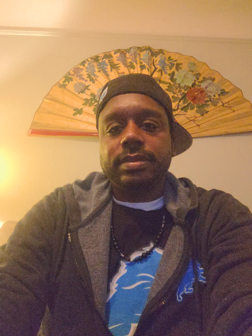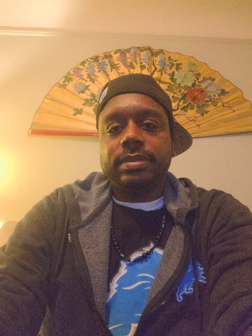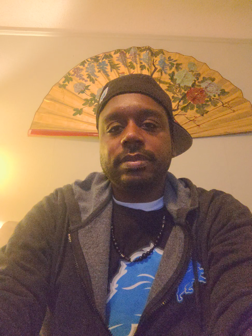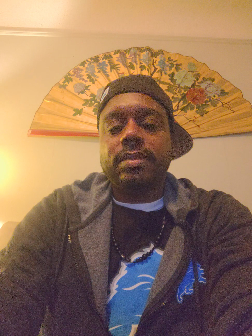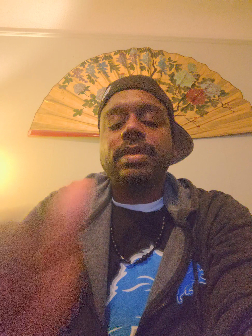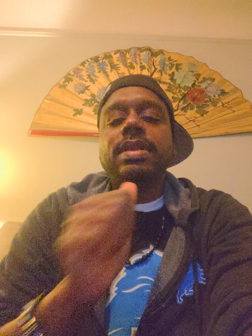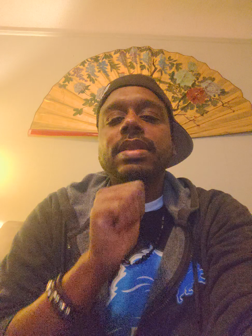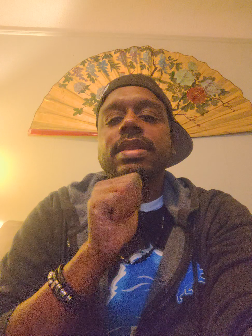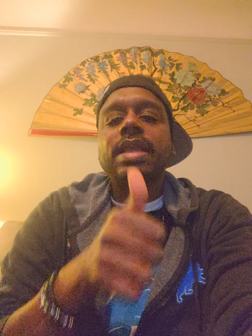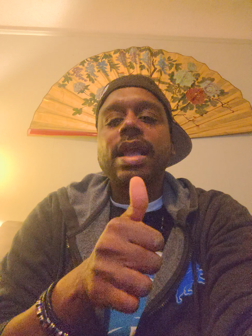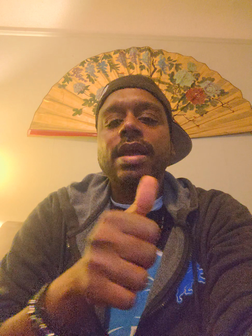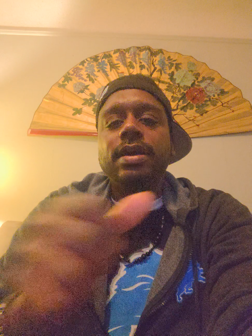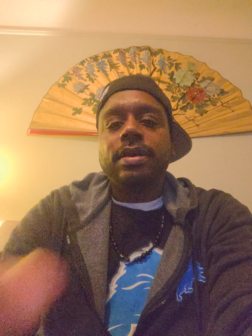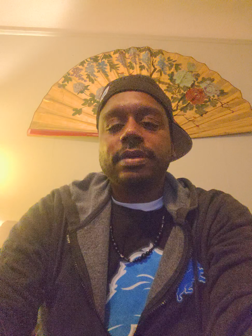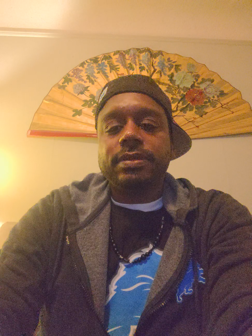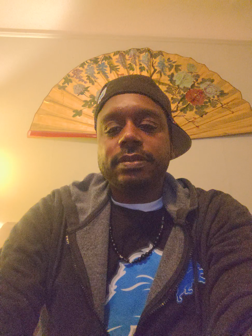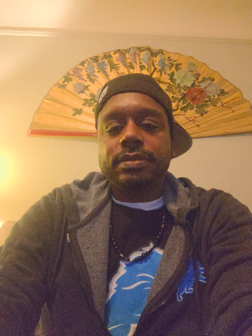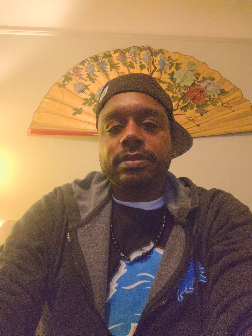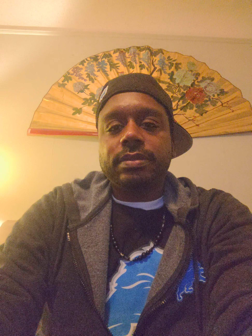not